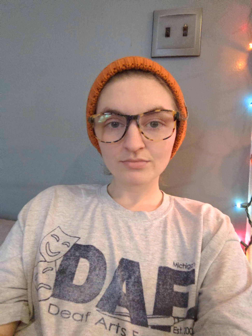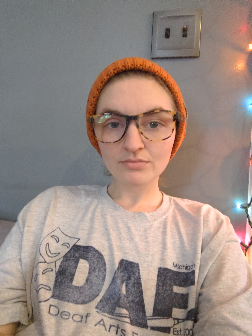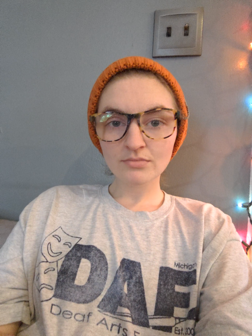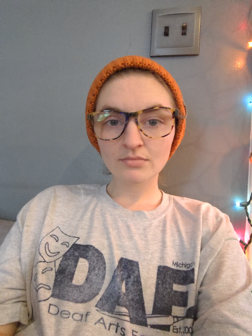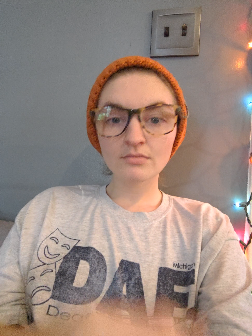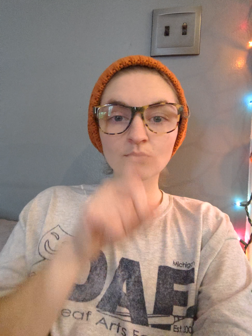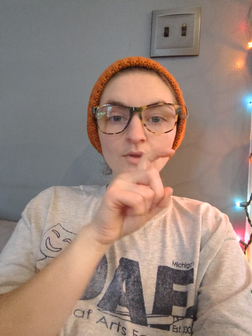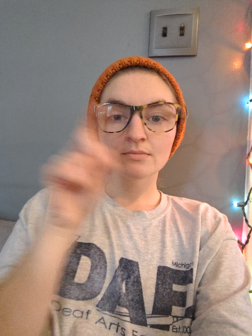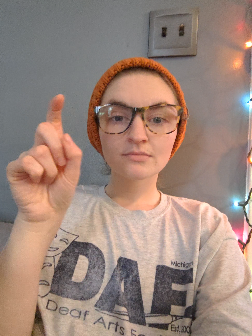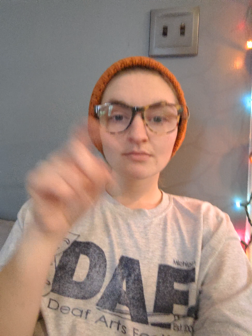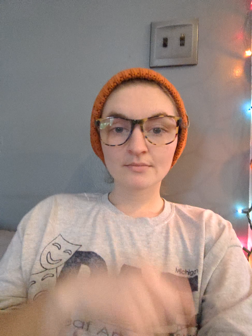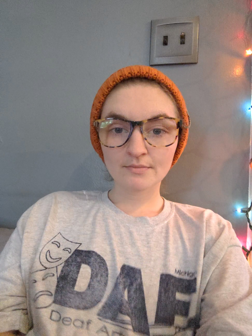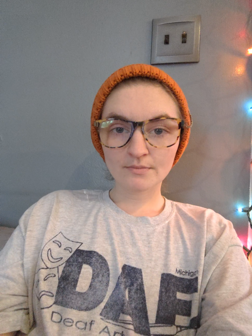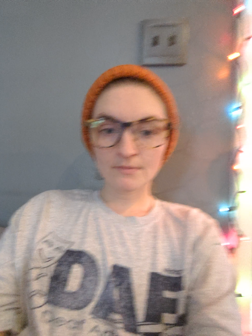closet